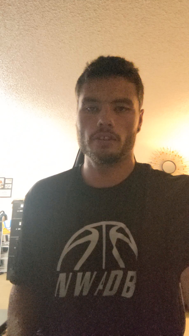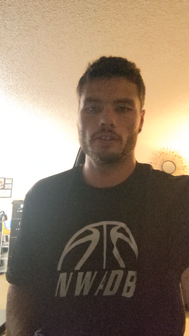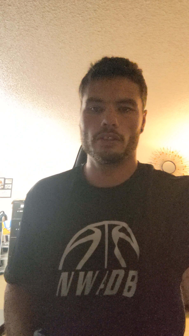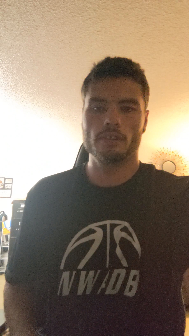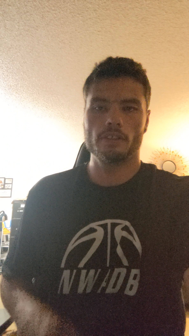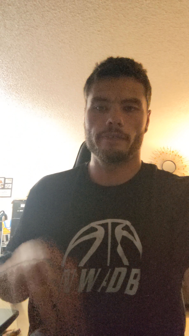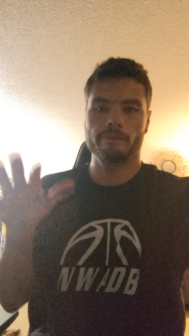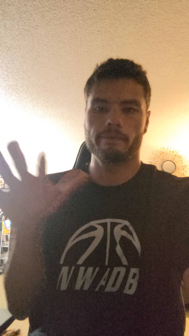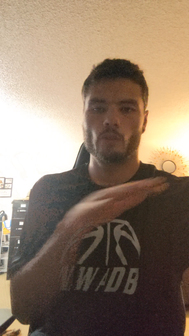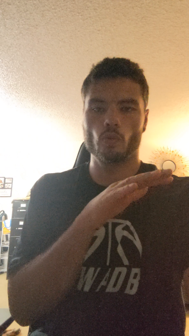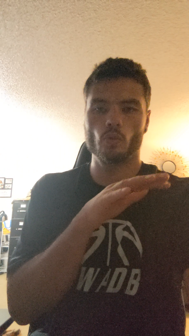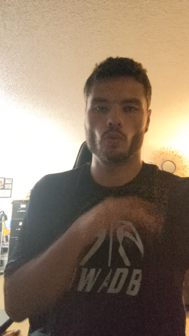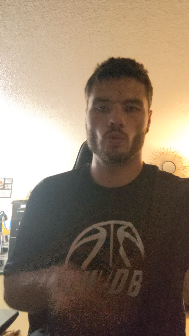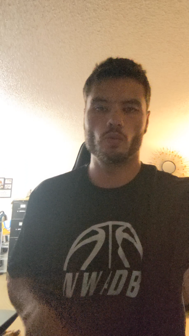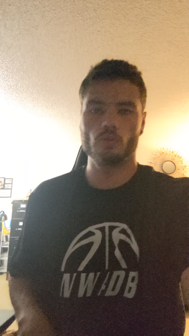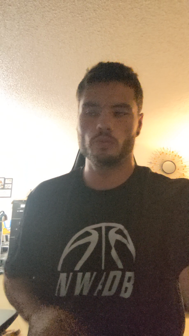full